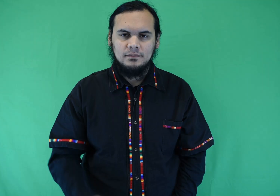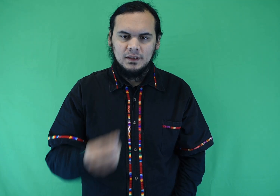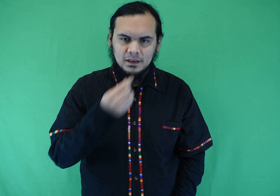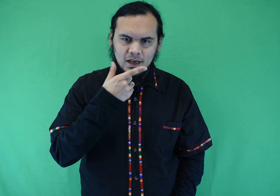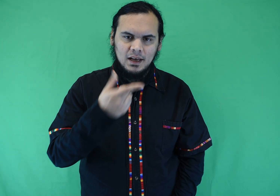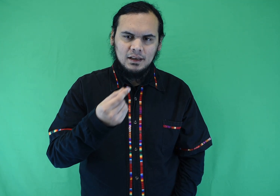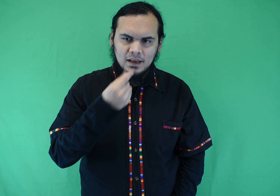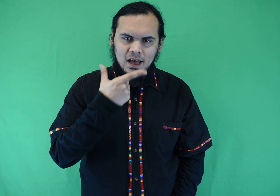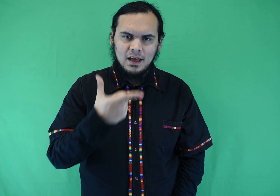medicina